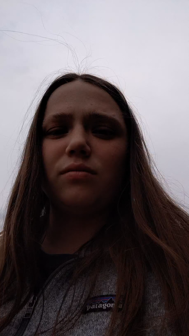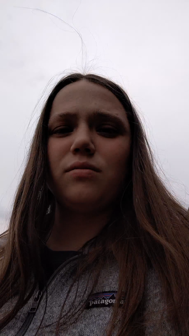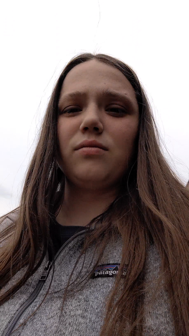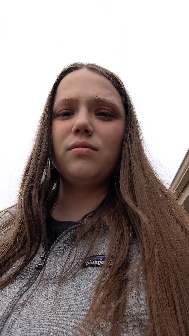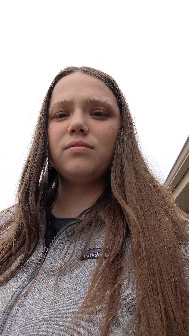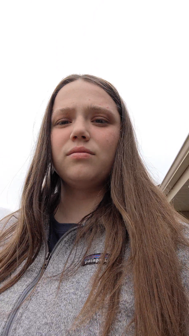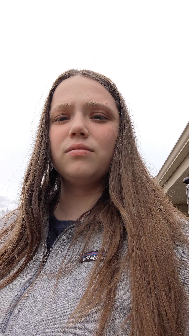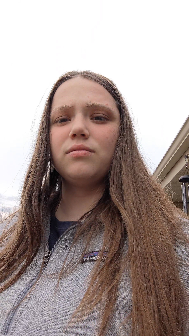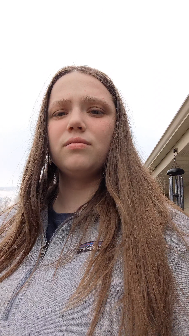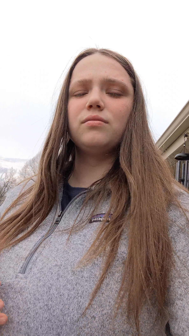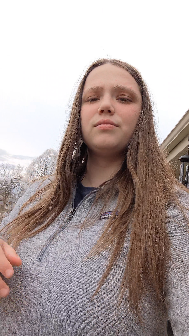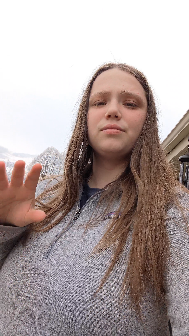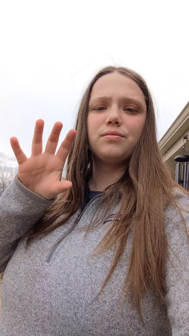bite